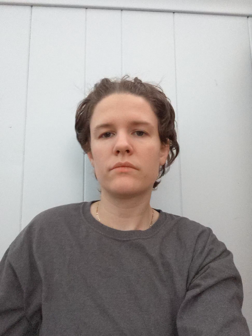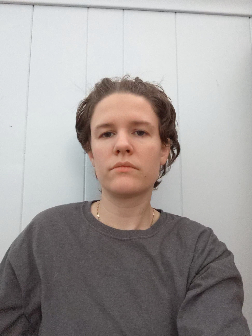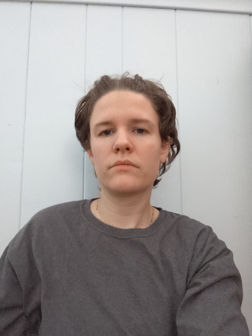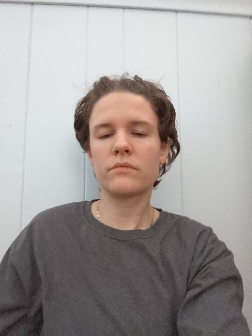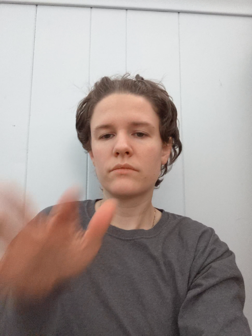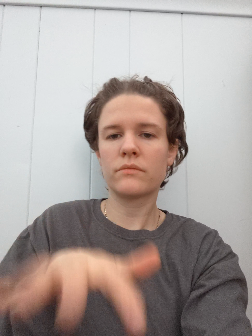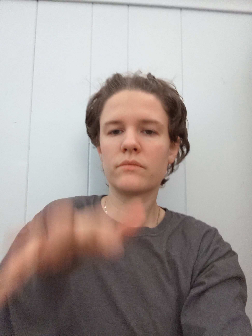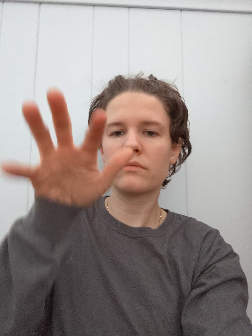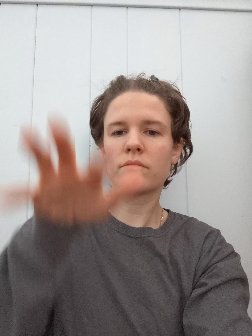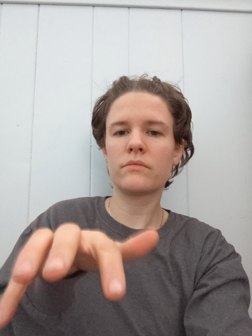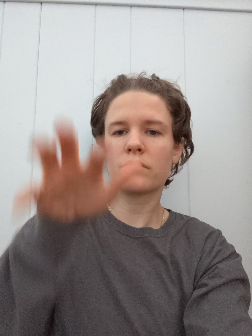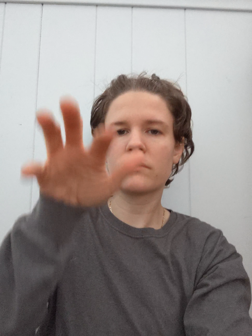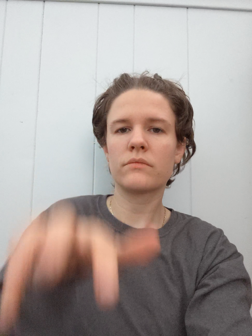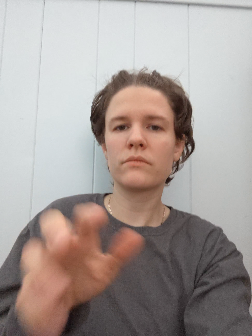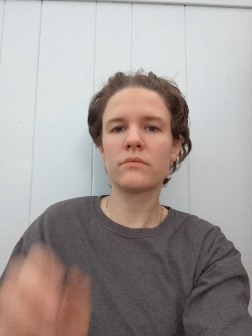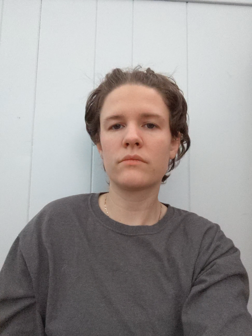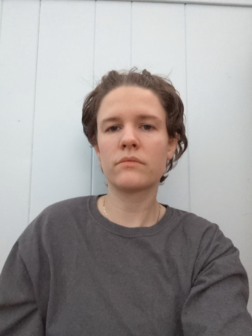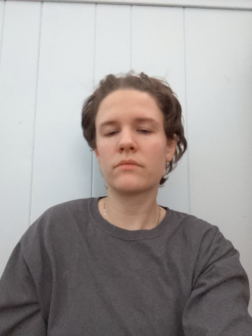alligator